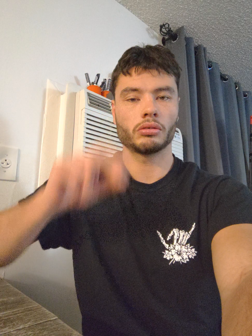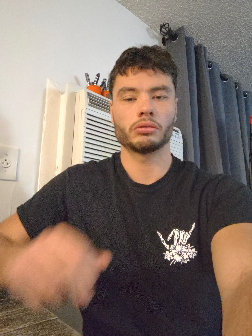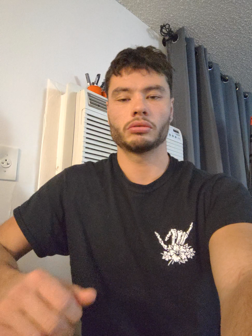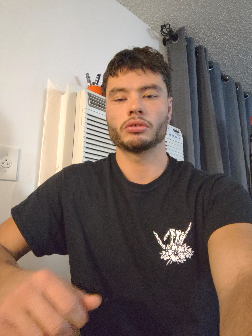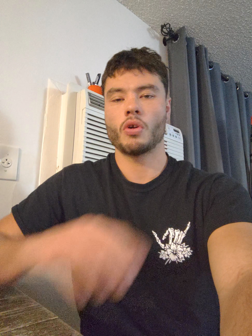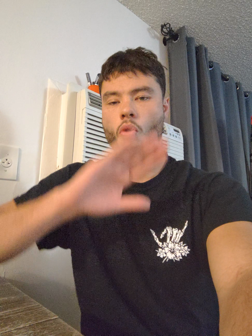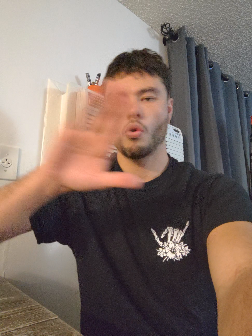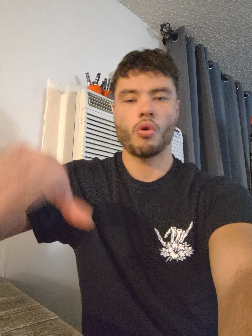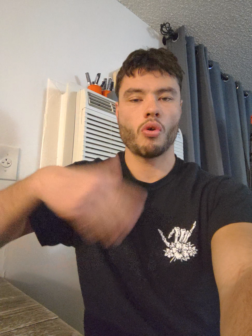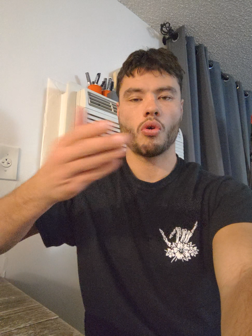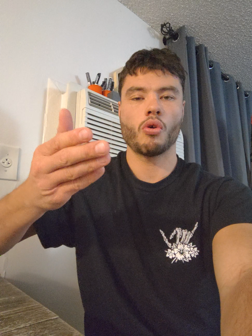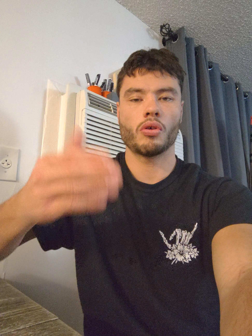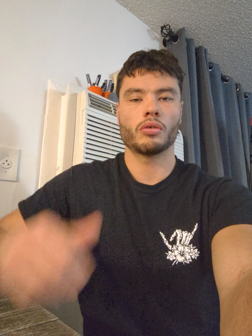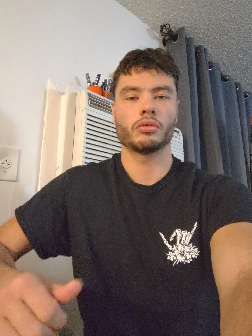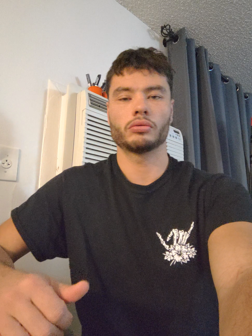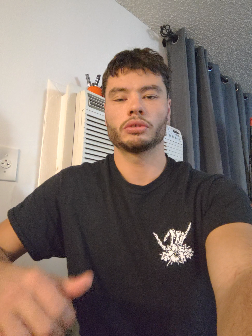all